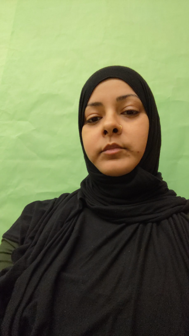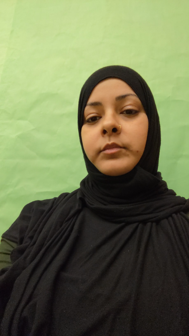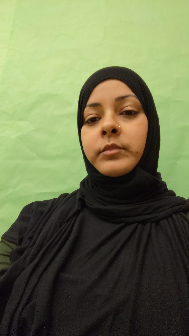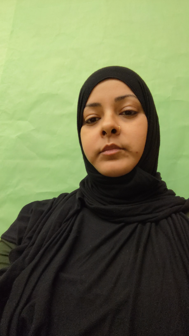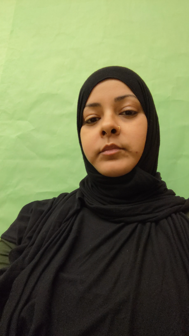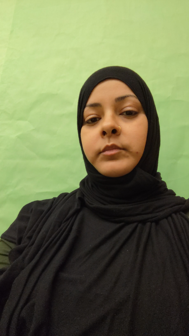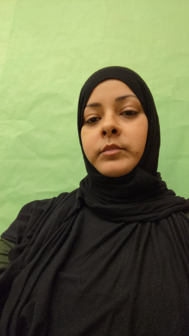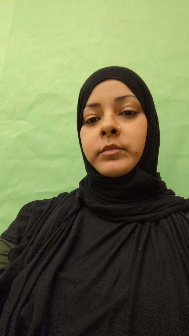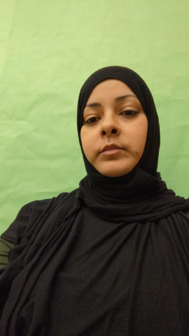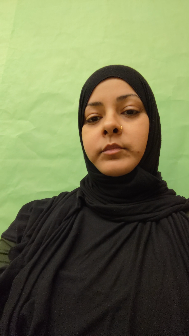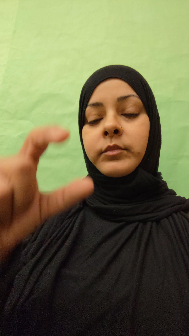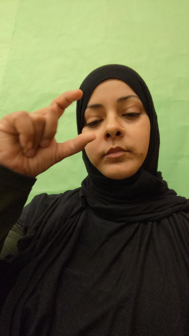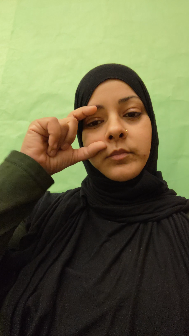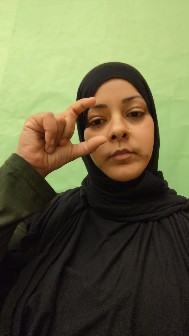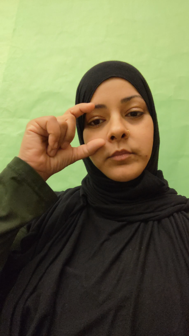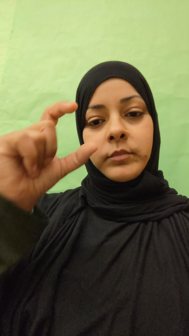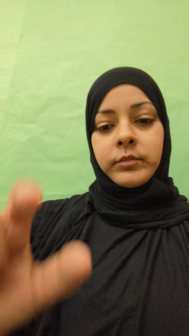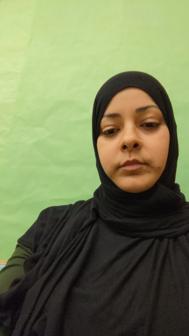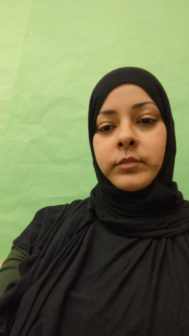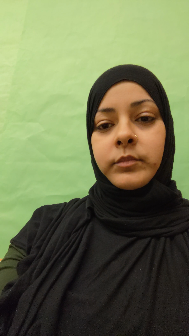glasses